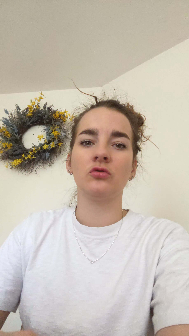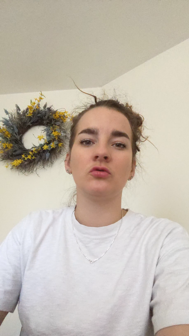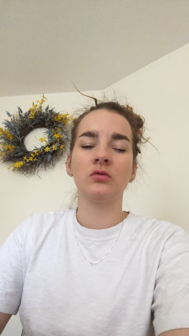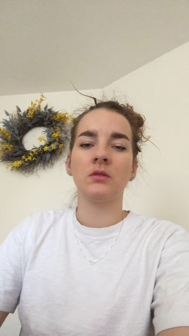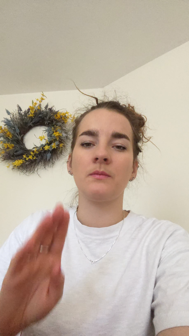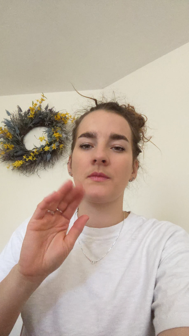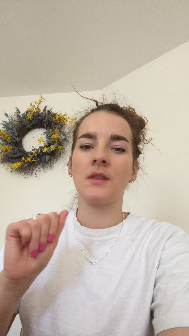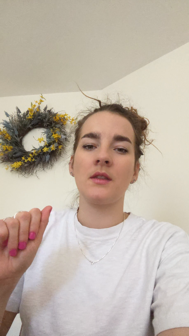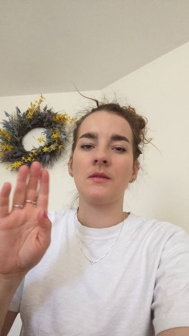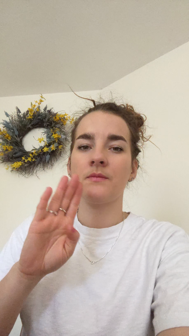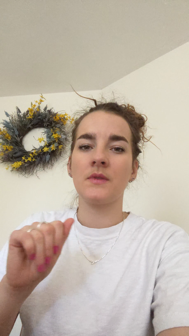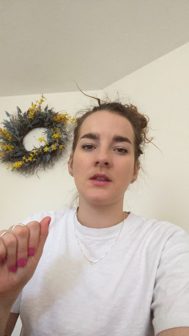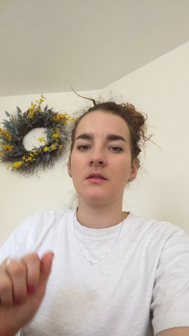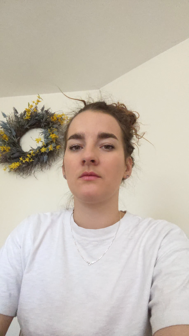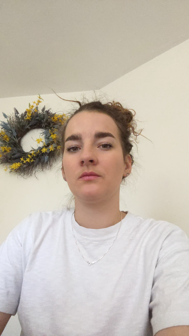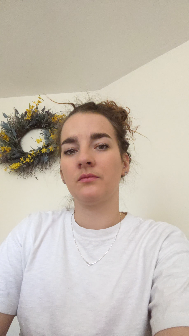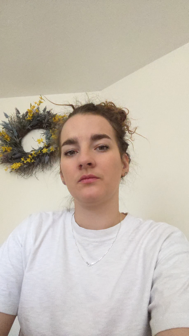baa baa